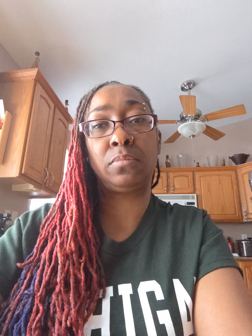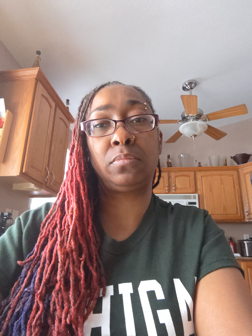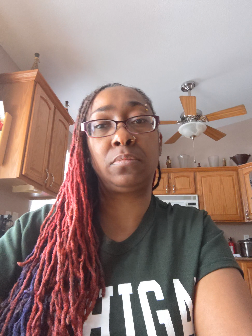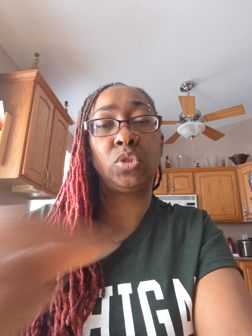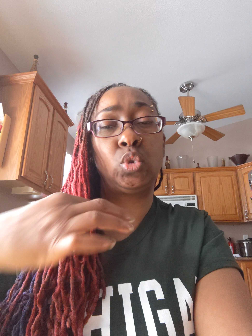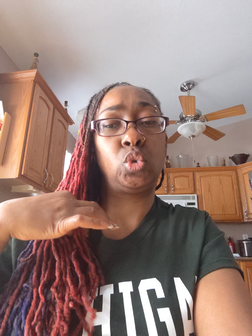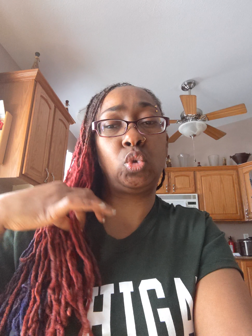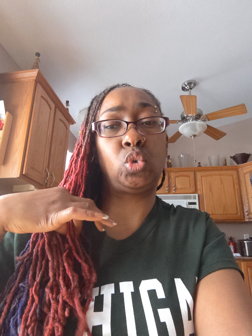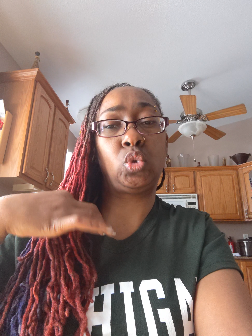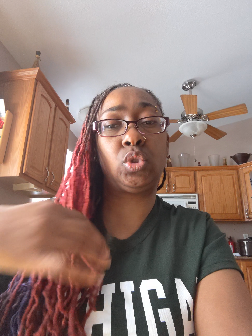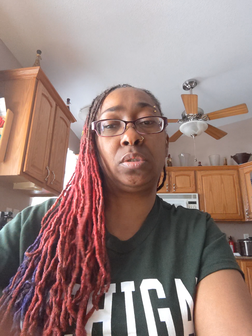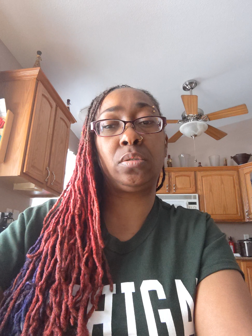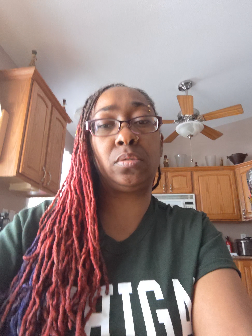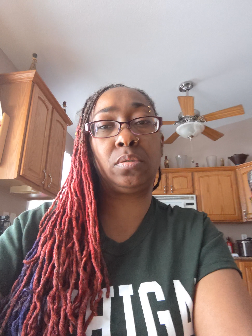shirt